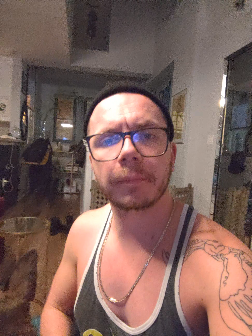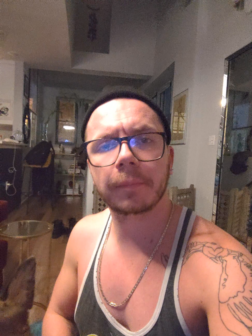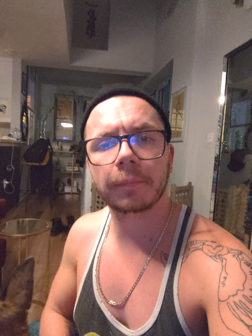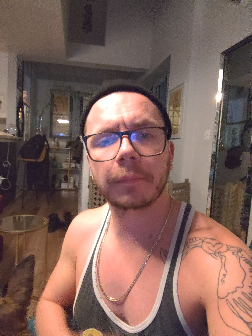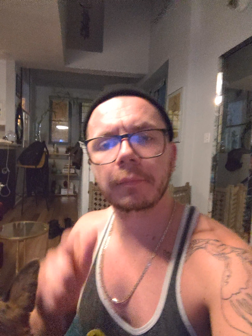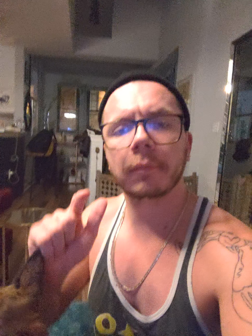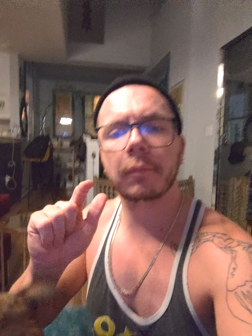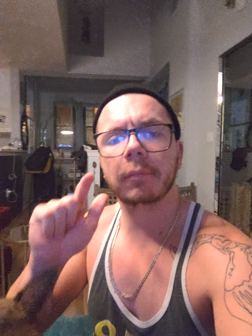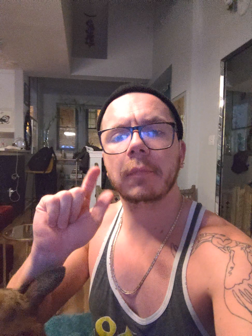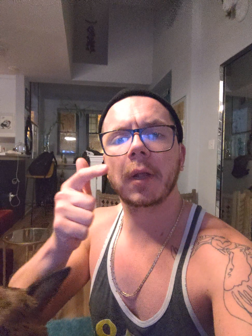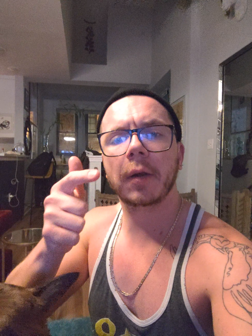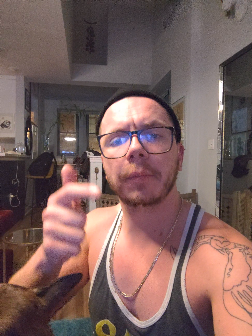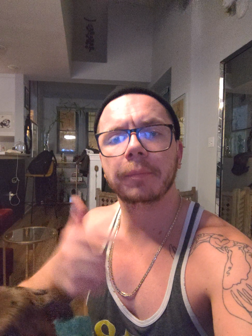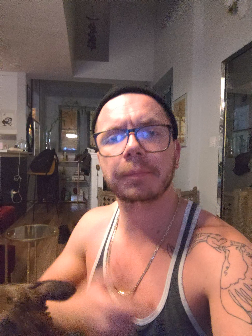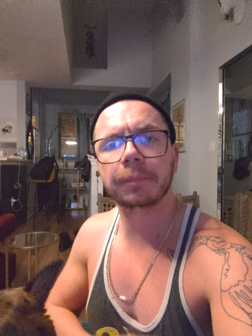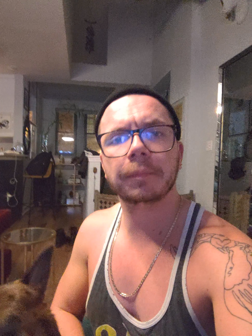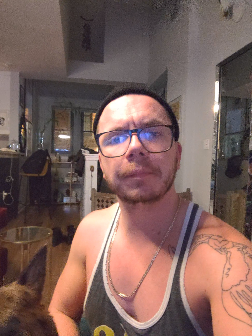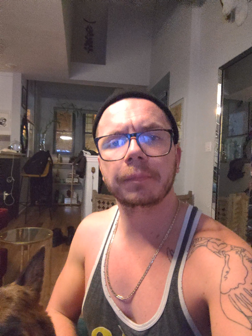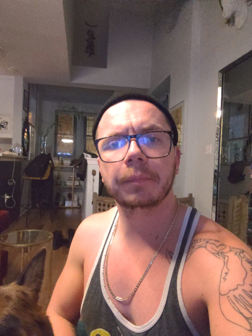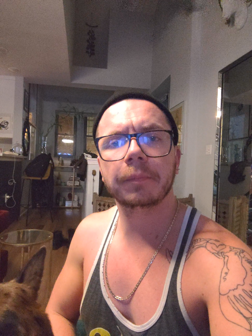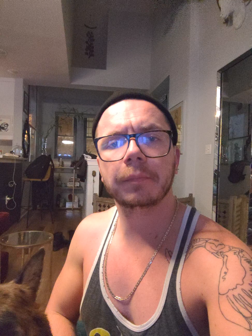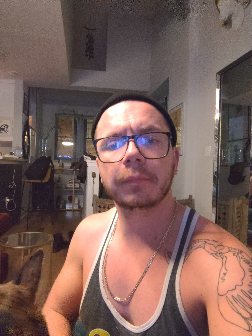later